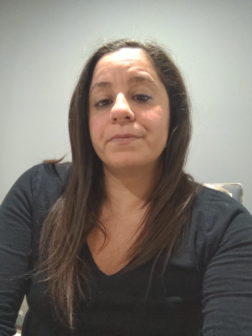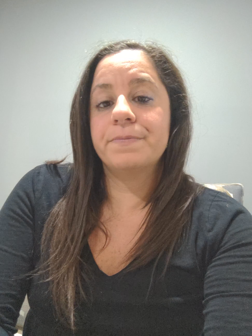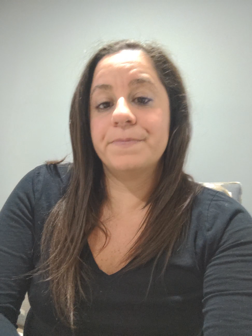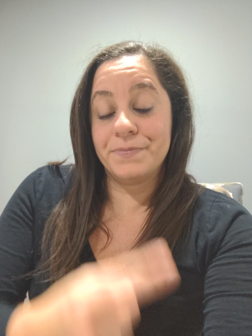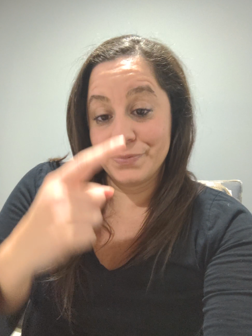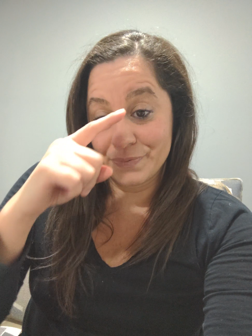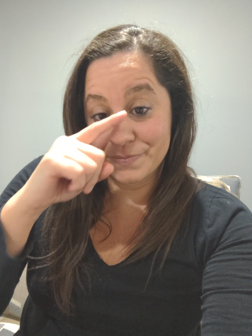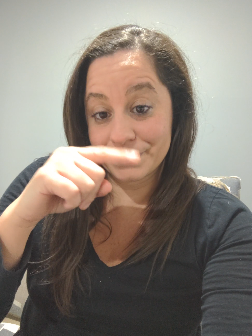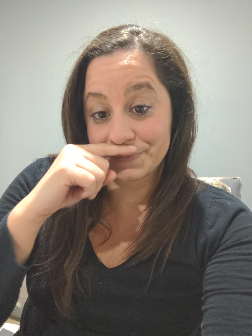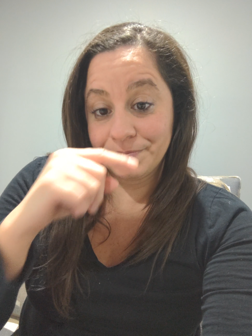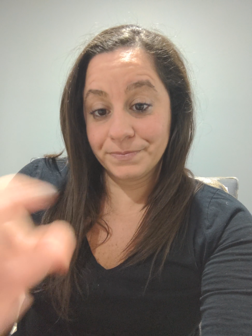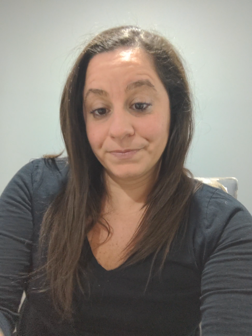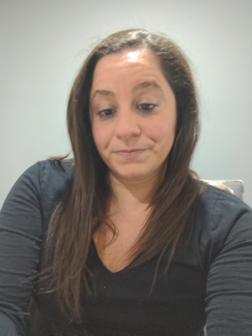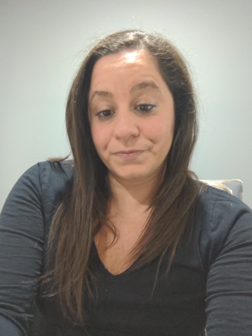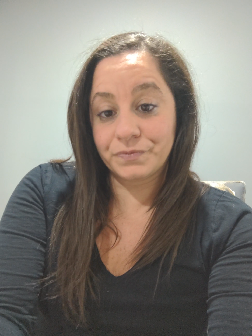noisy